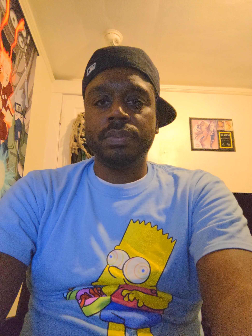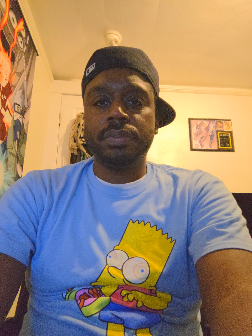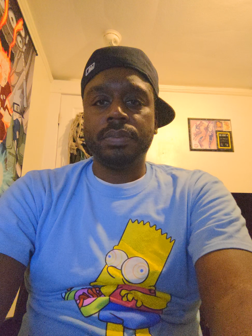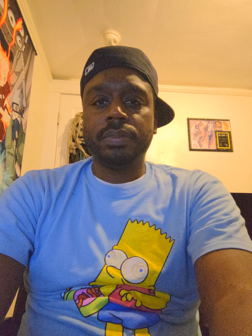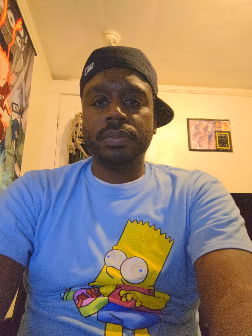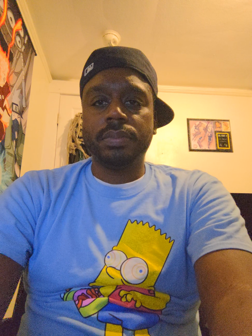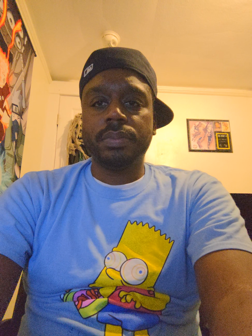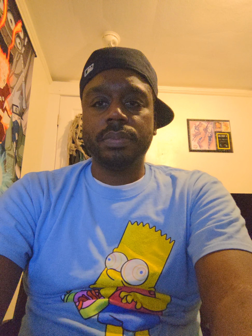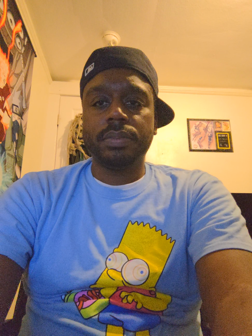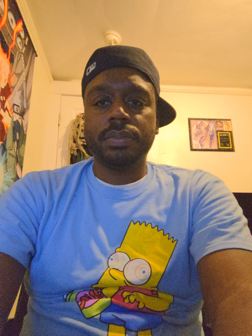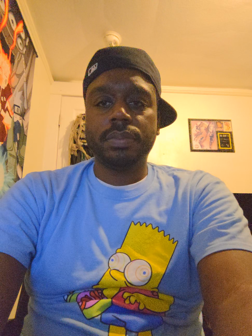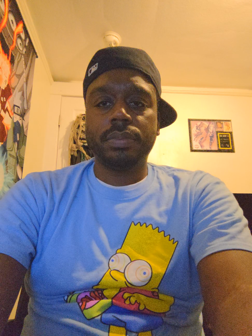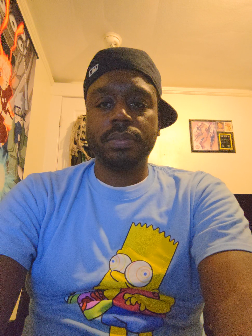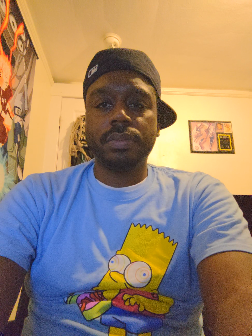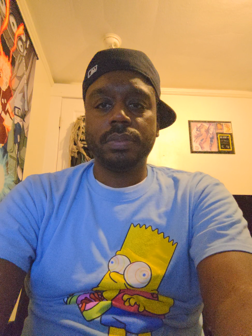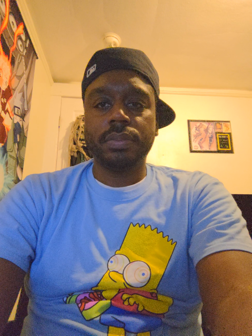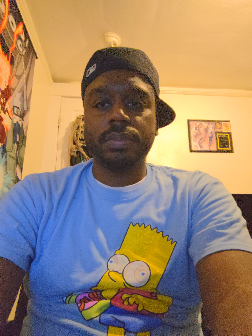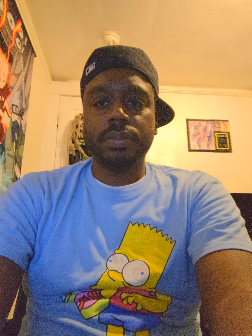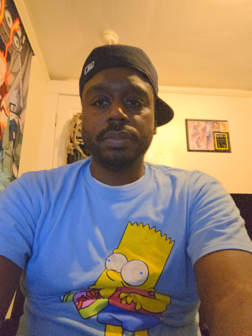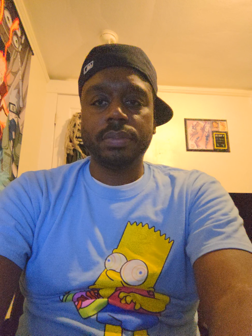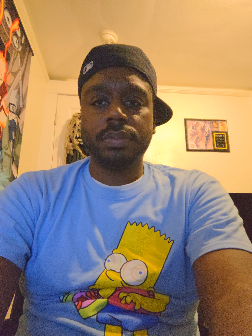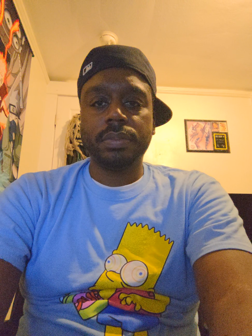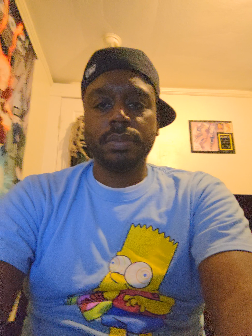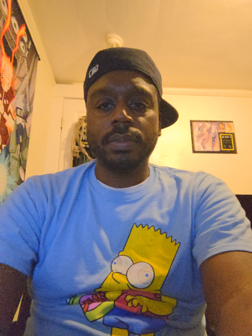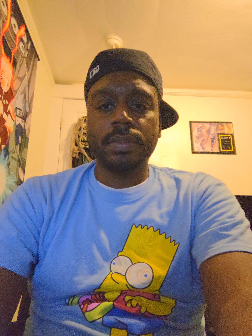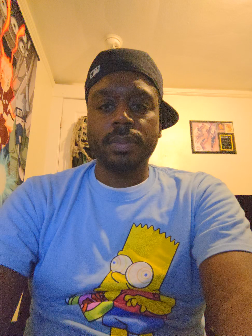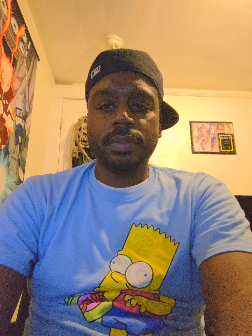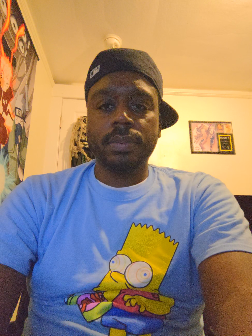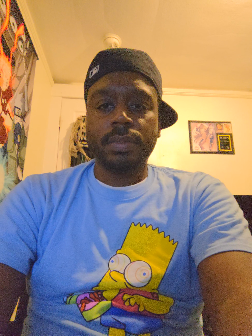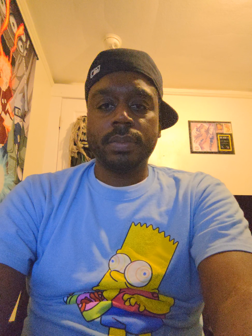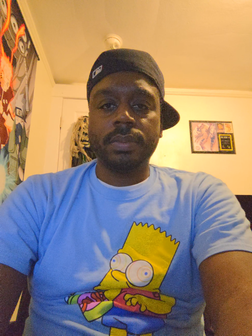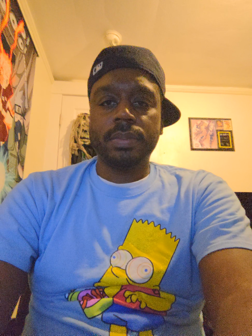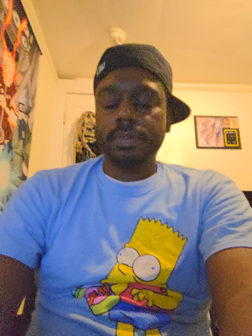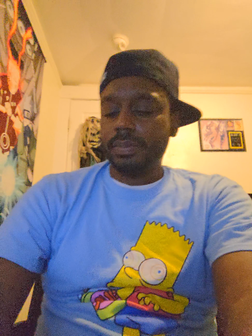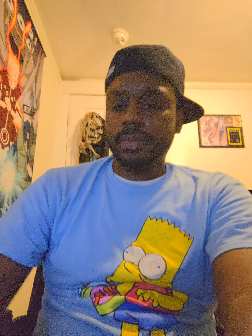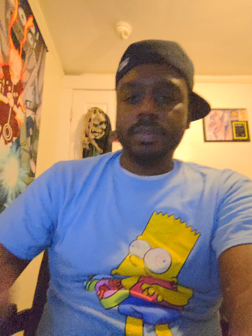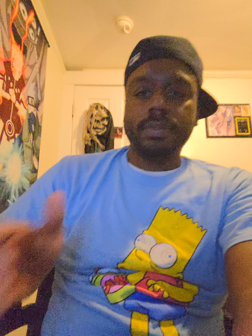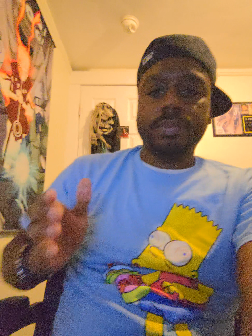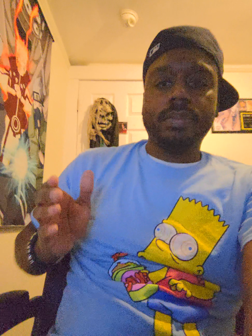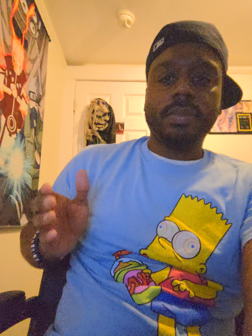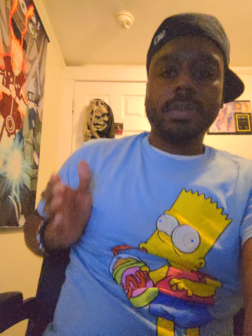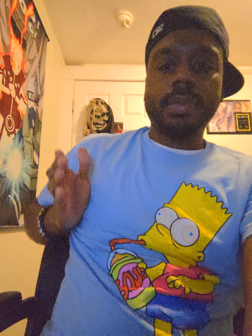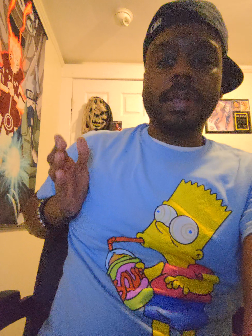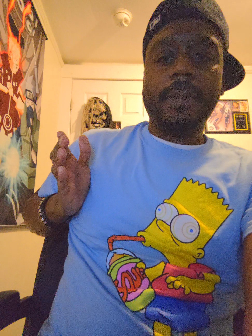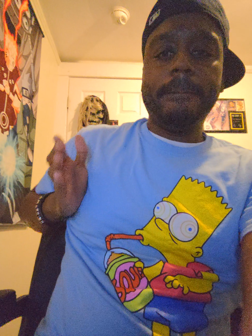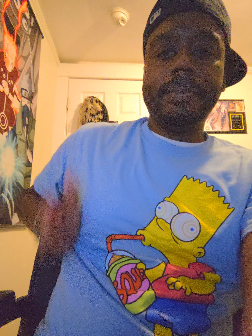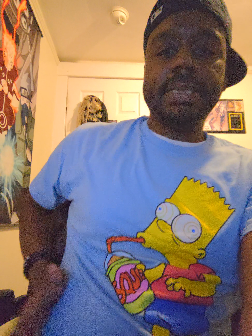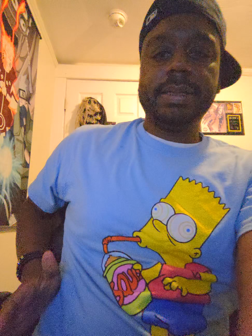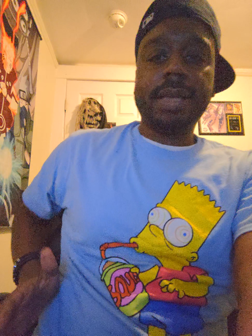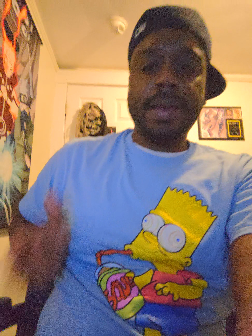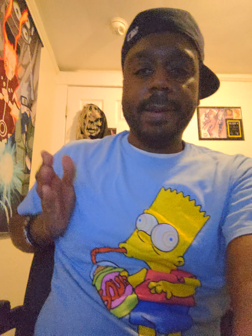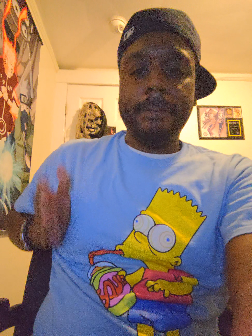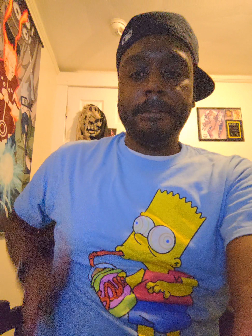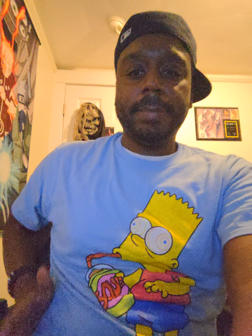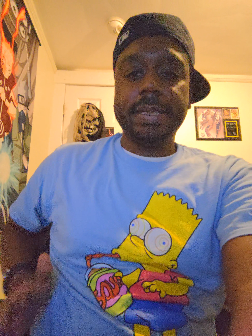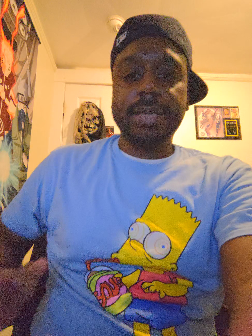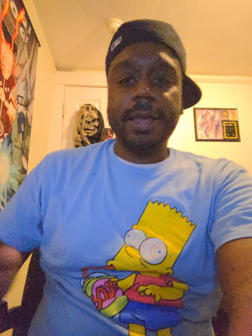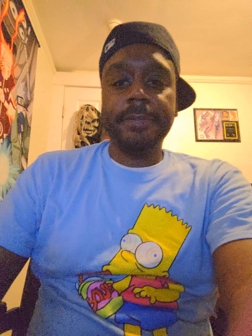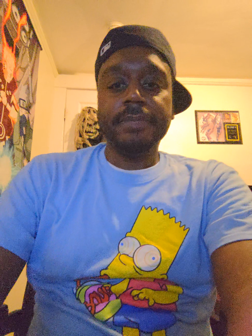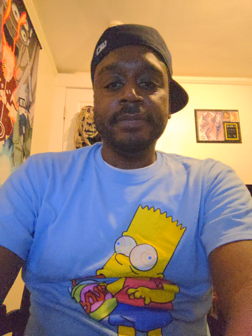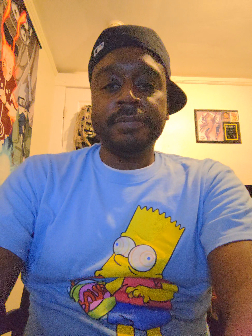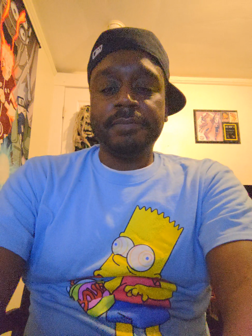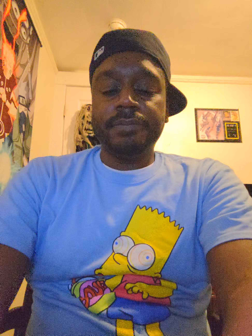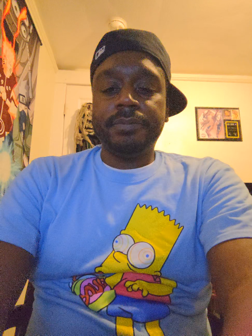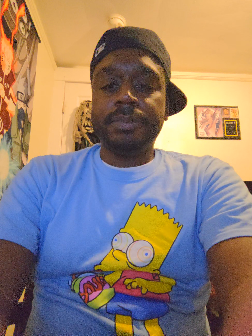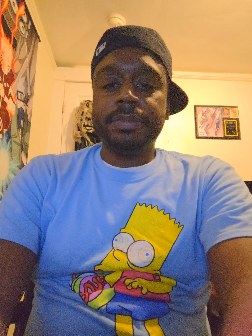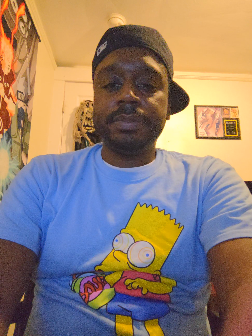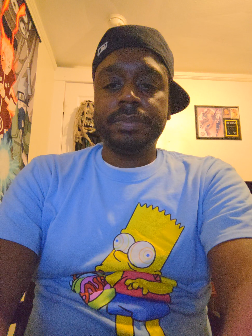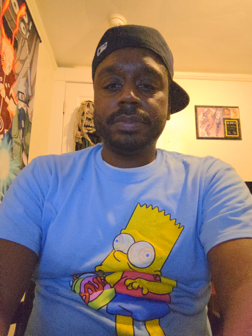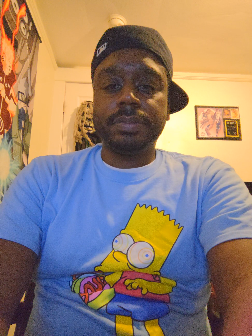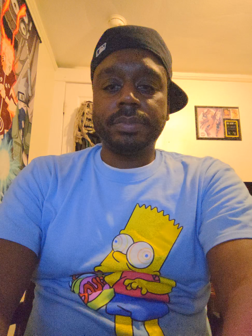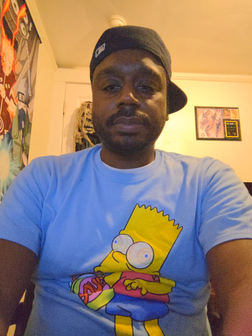beside